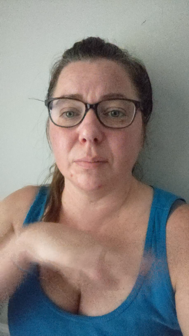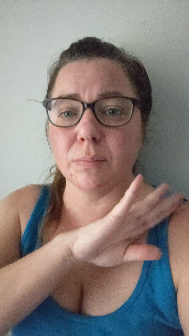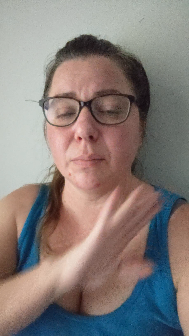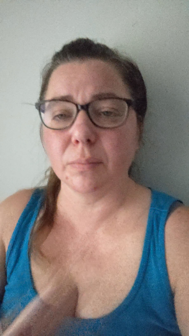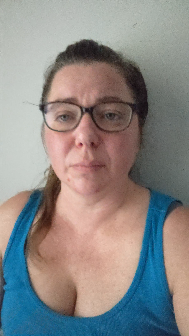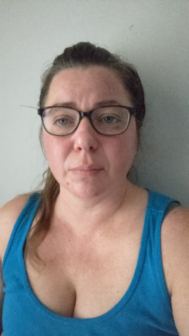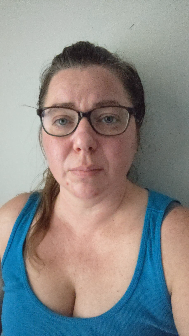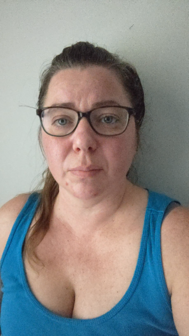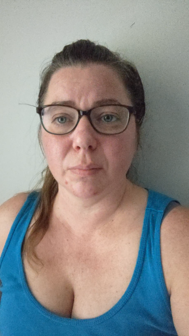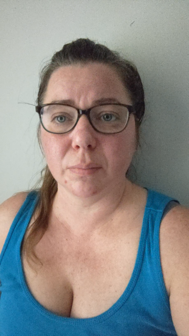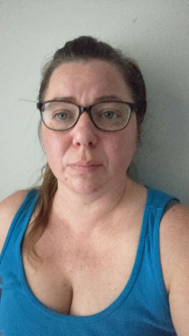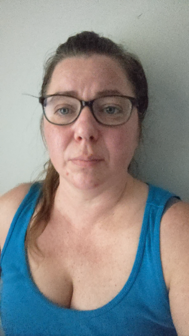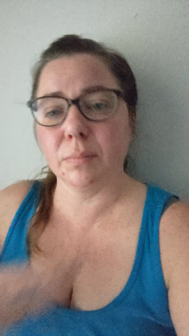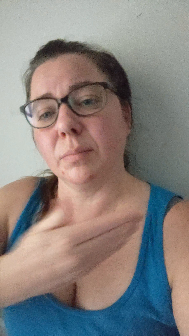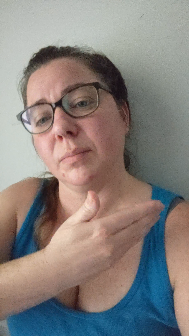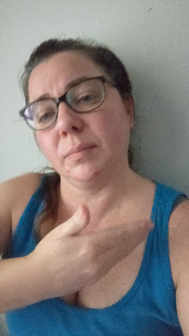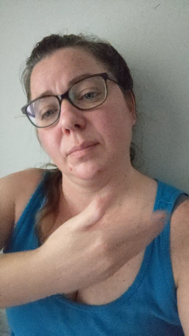baby